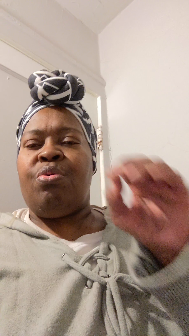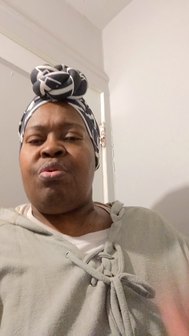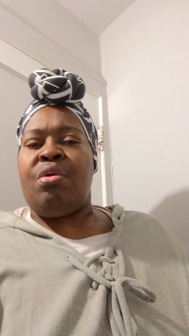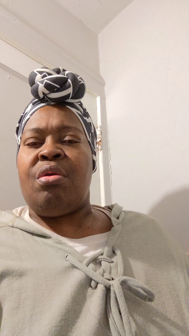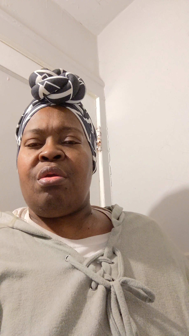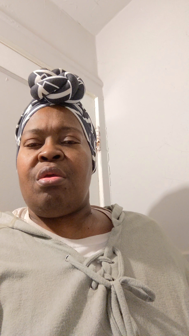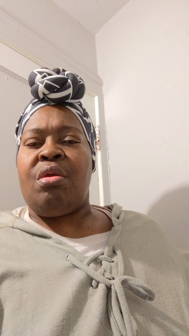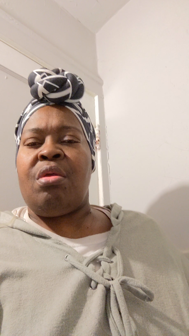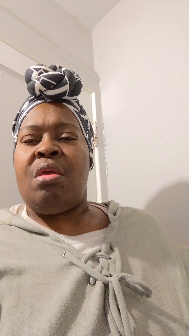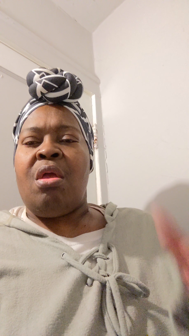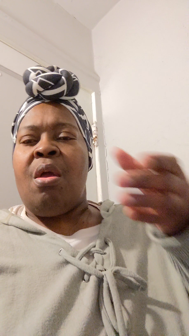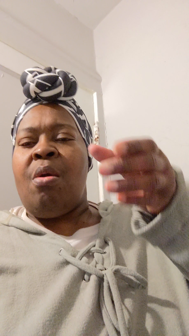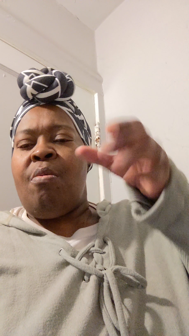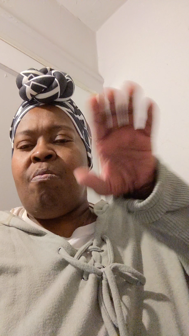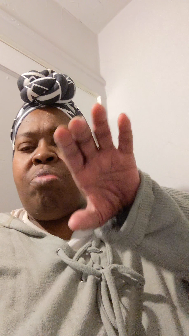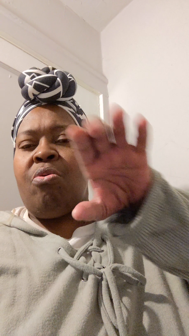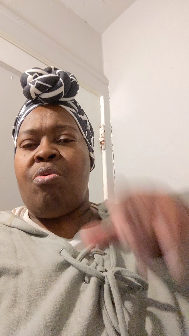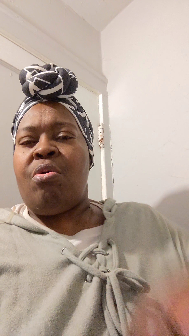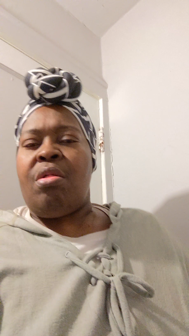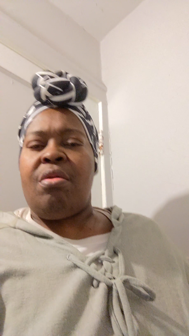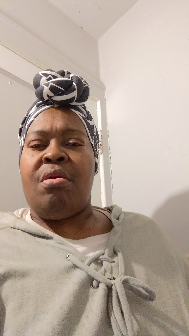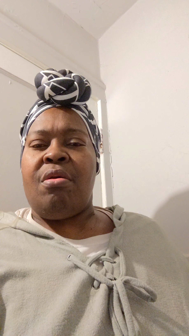pour